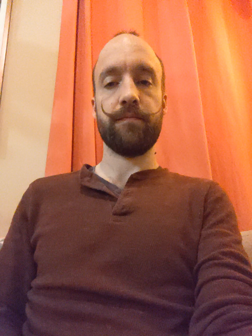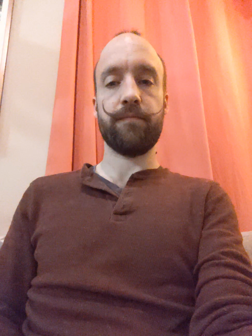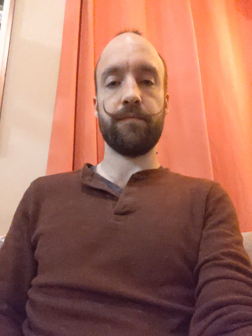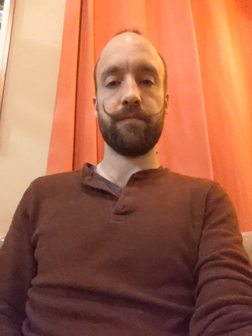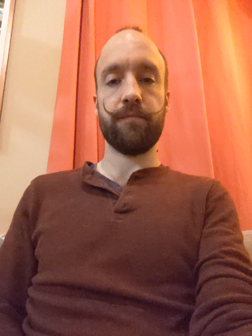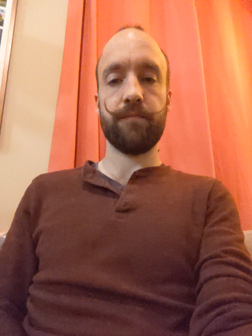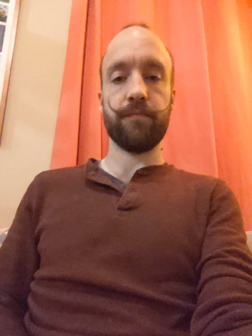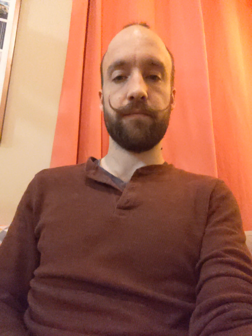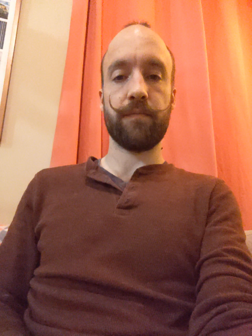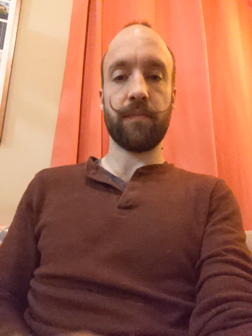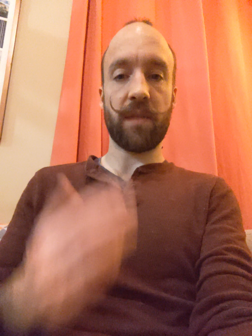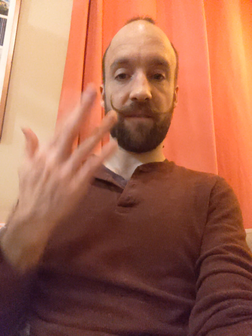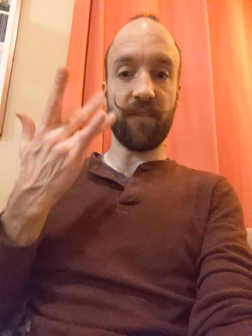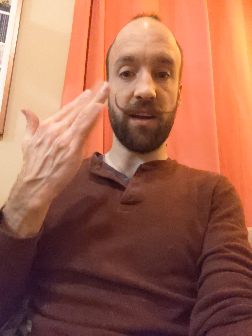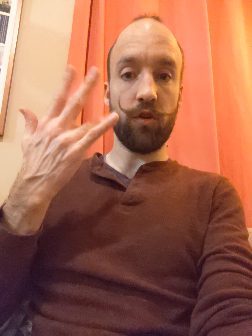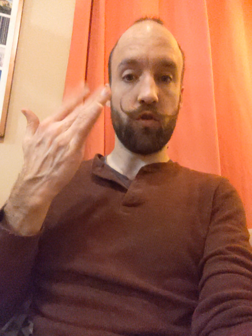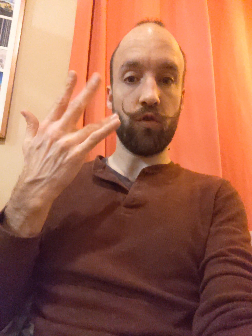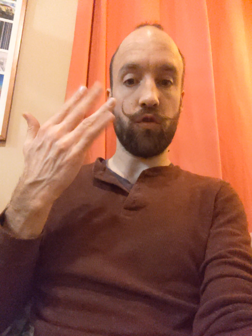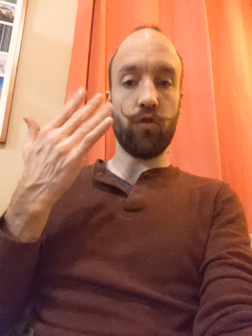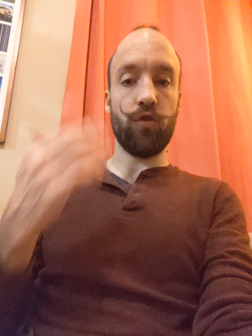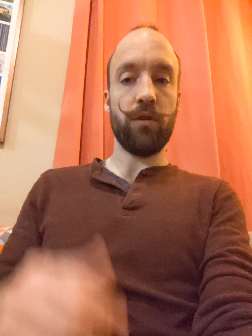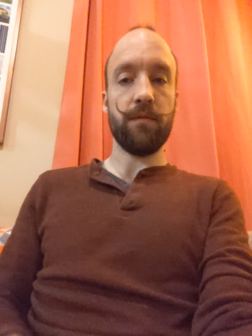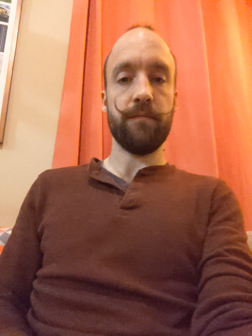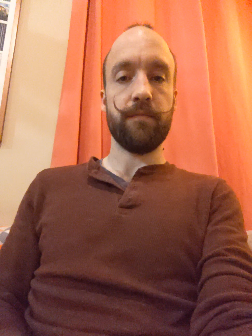finger